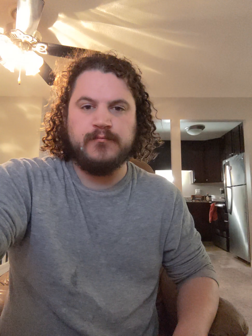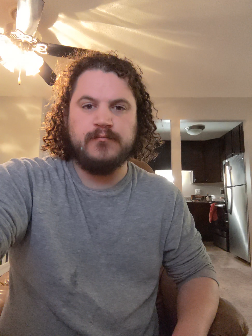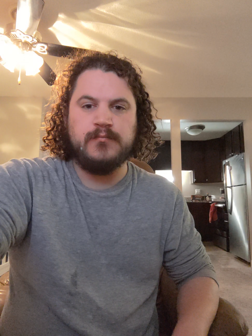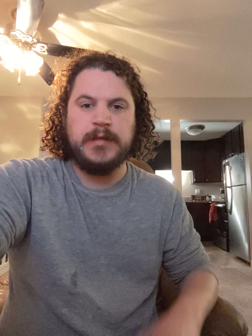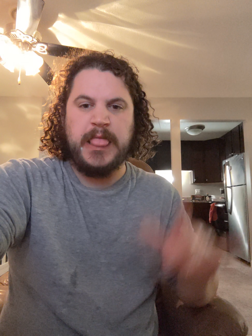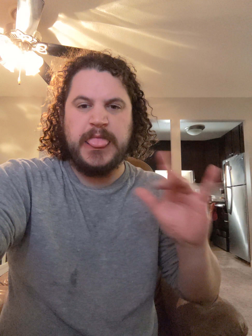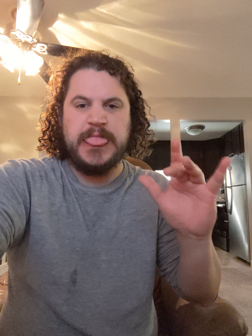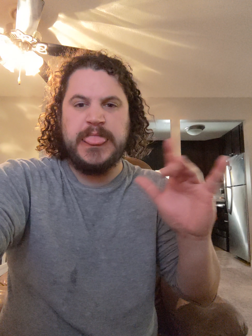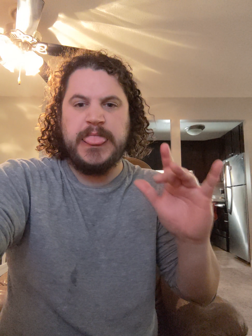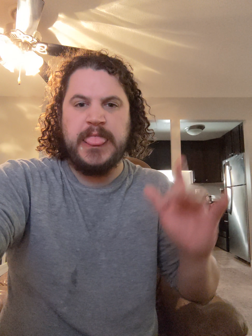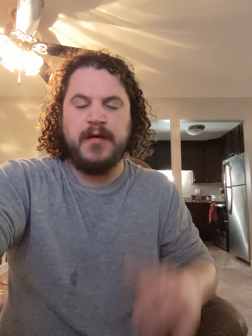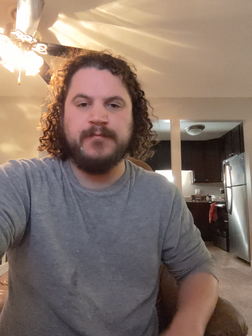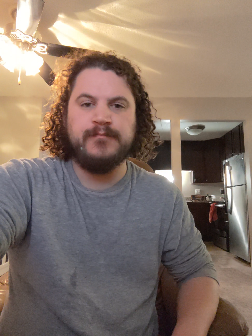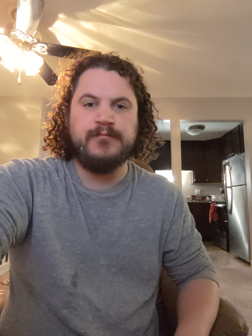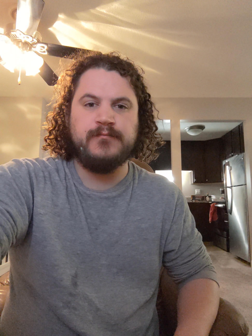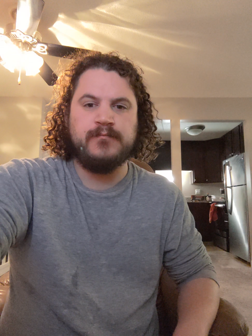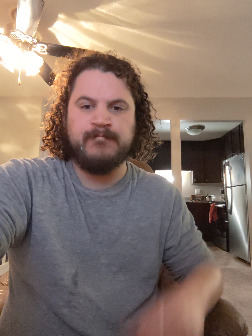yucky